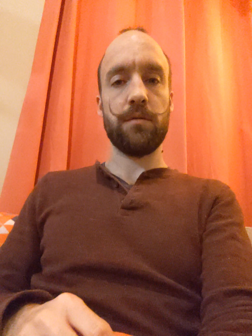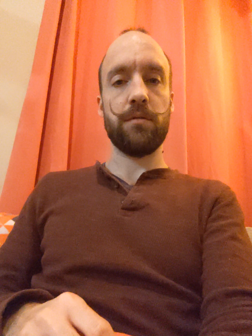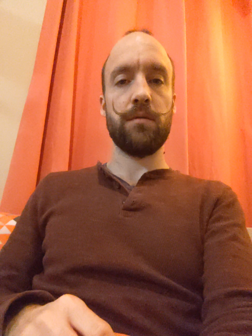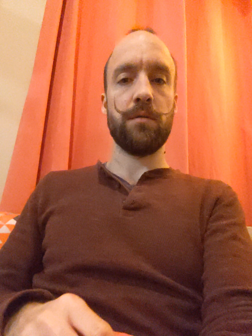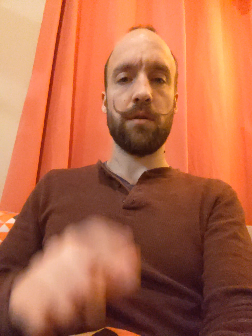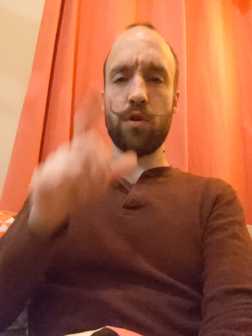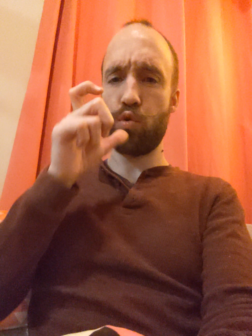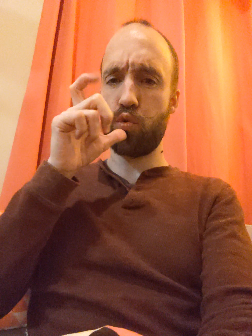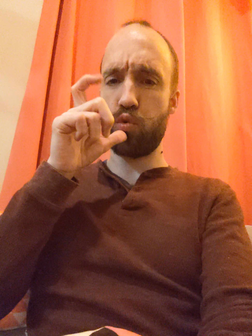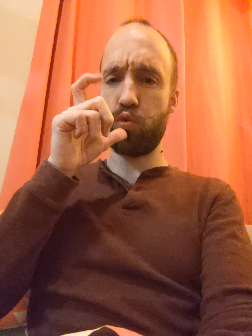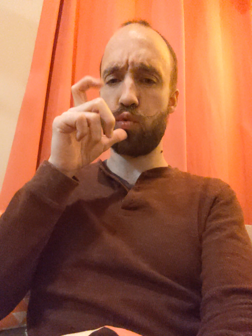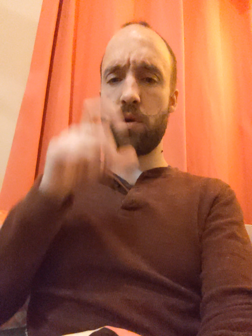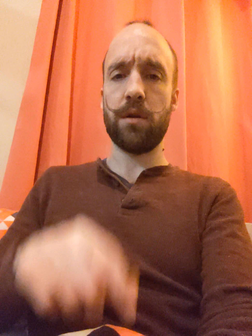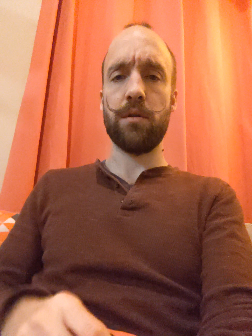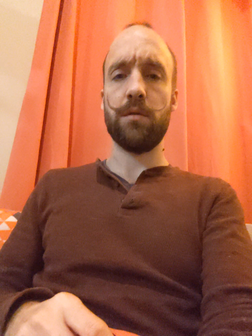who